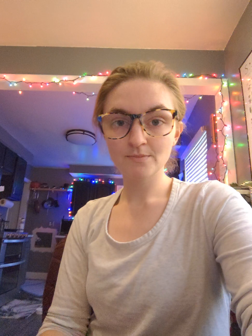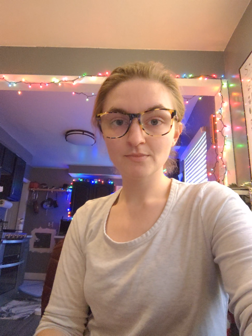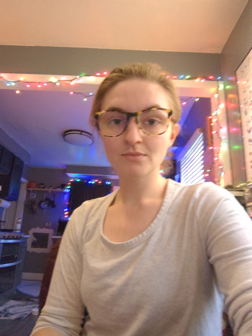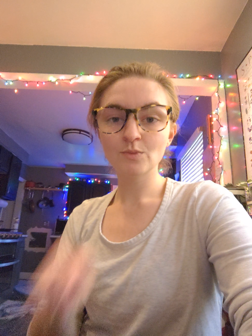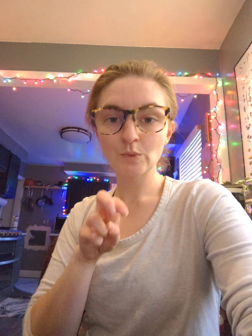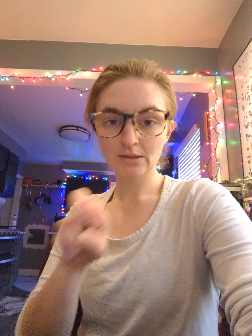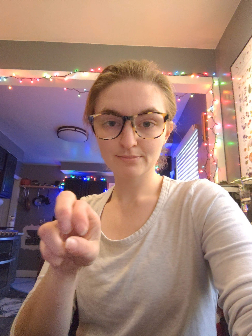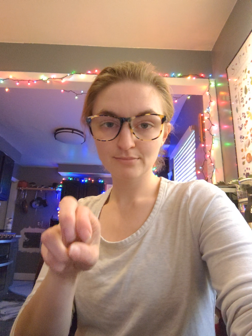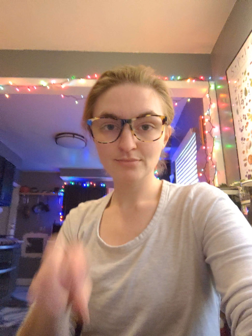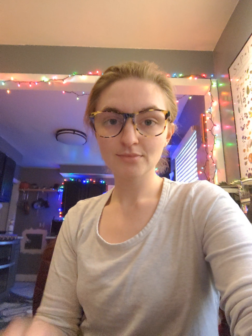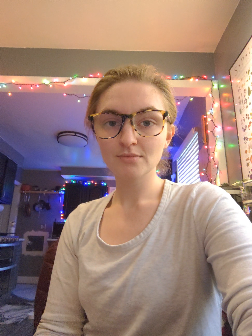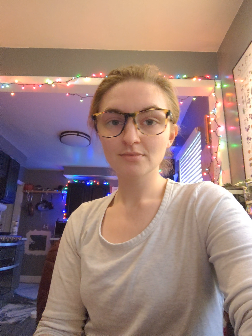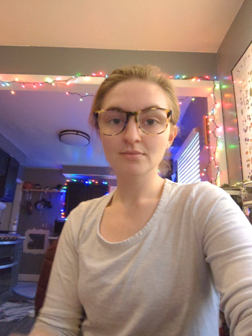ride